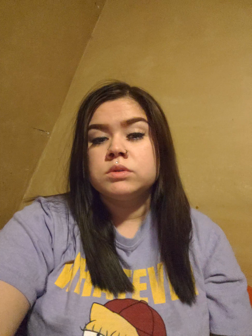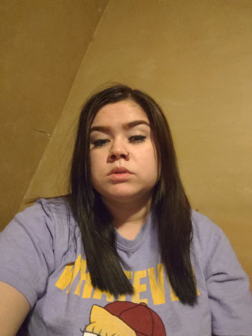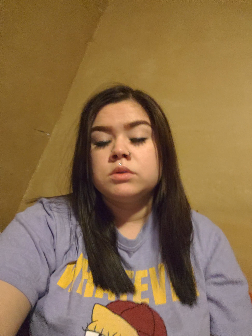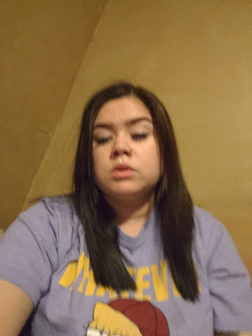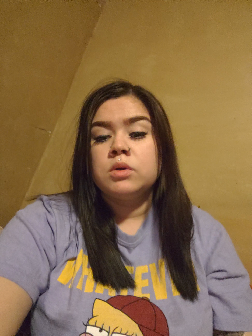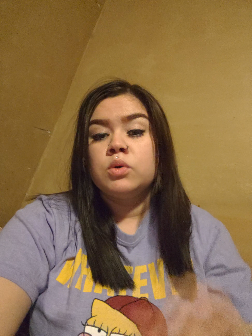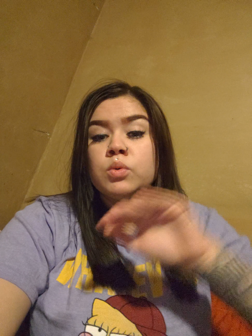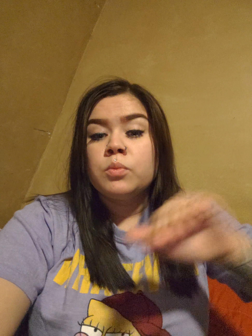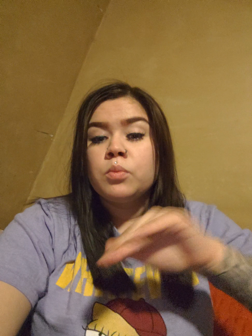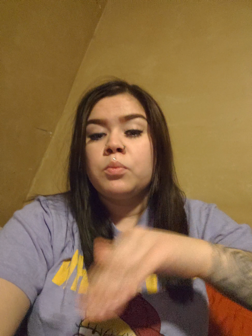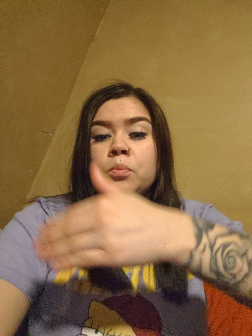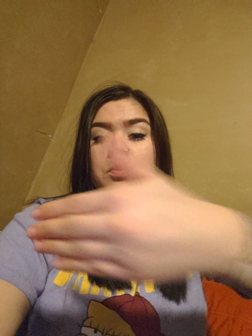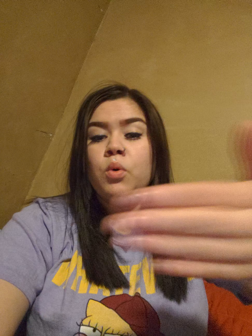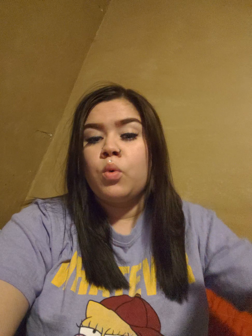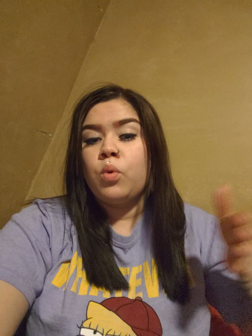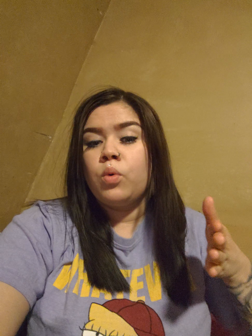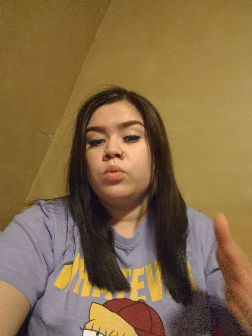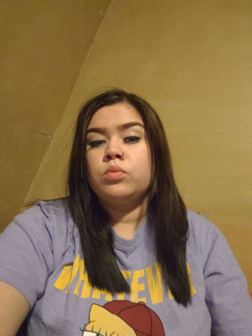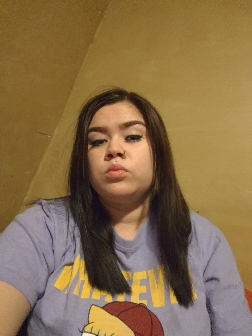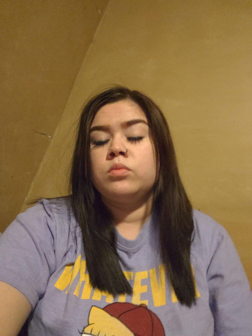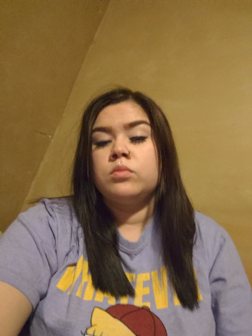pool